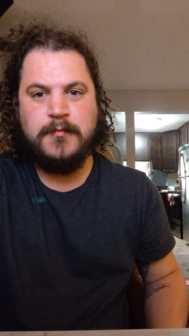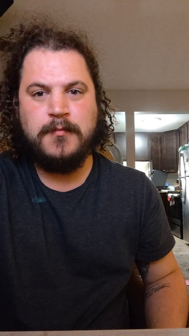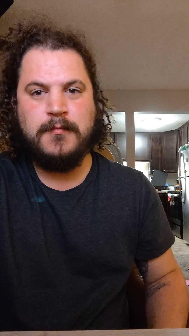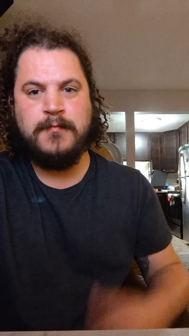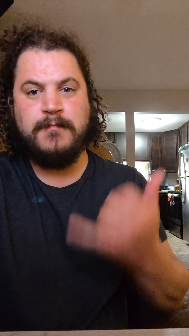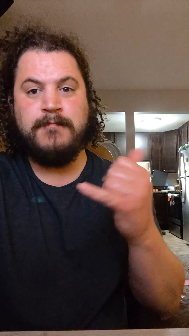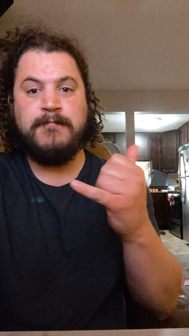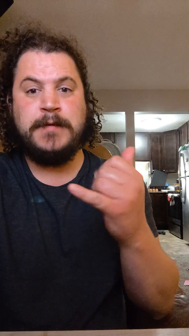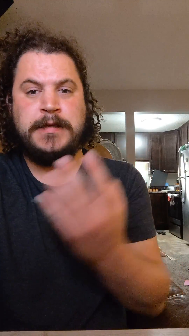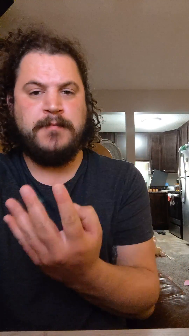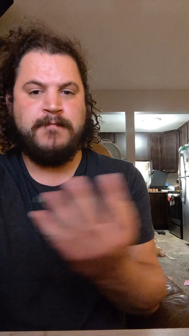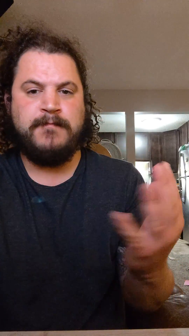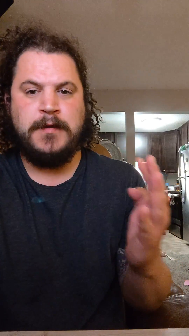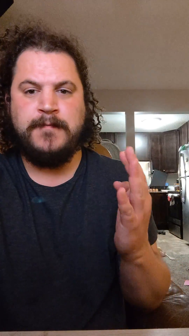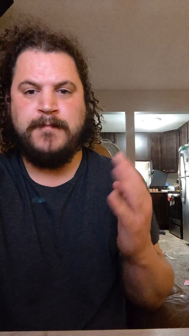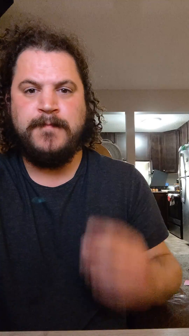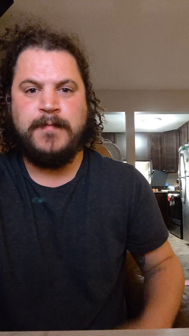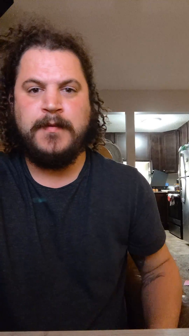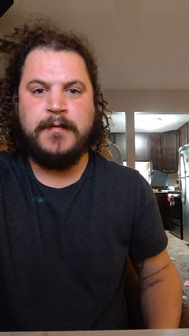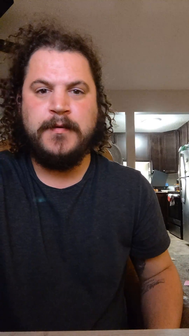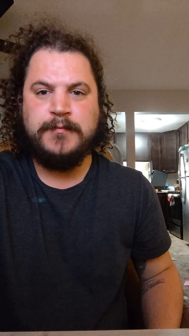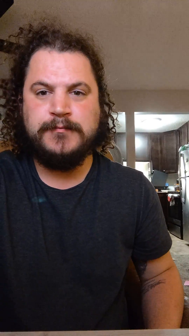playpen